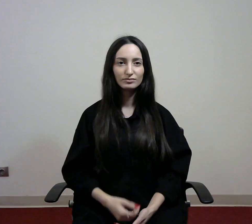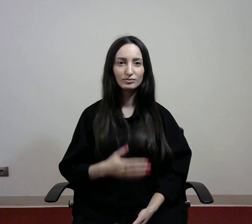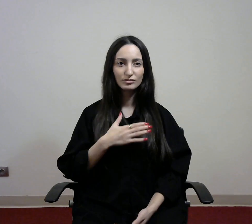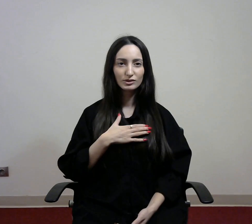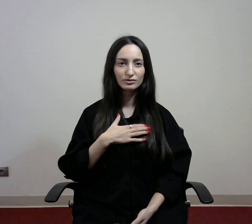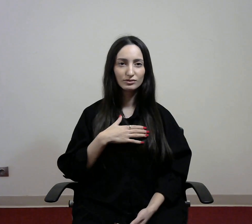mən